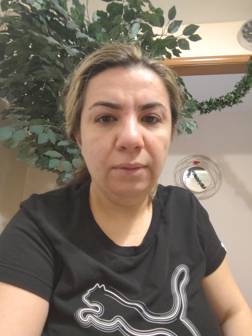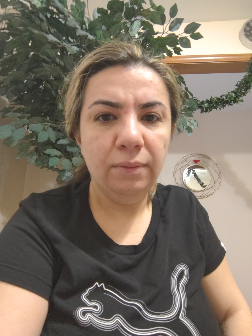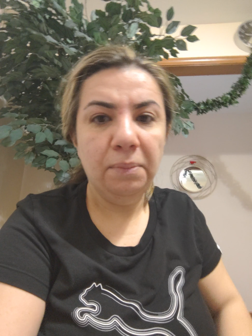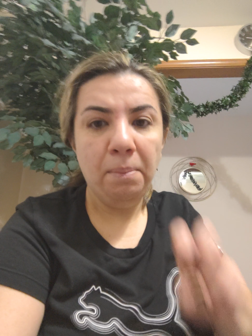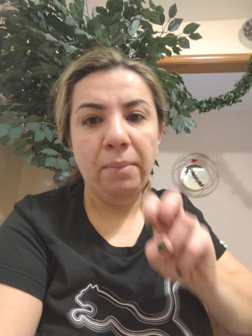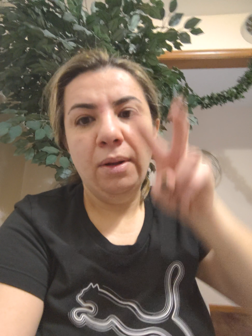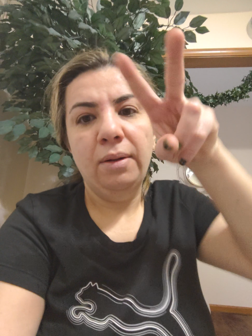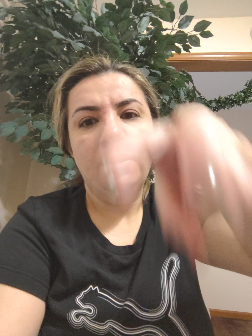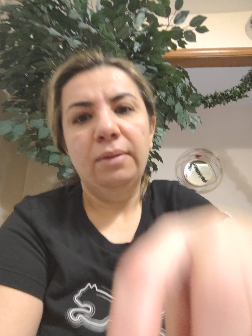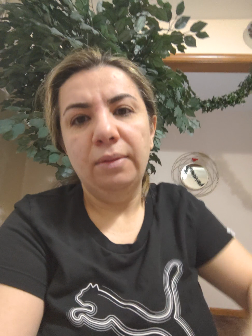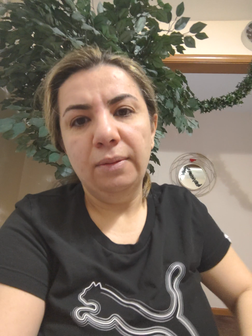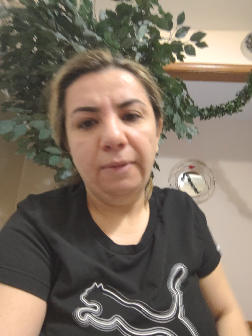jump